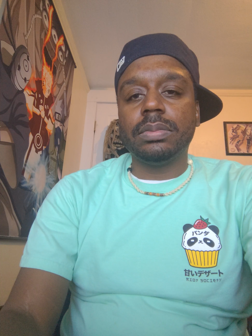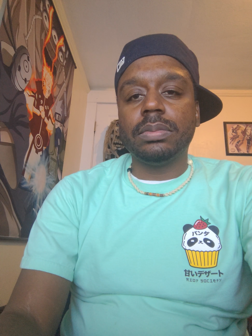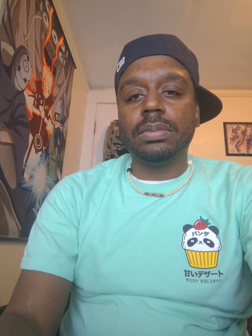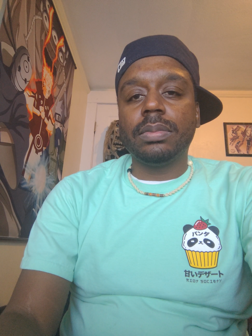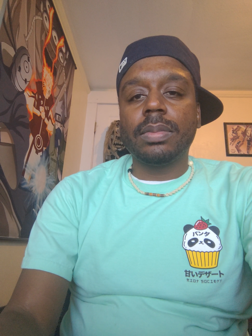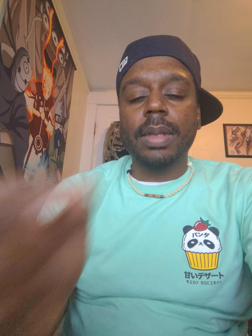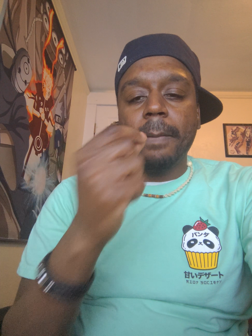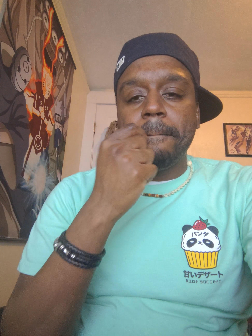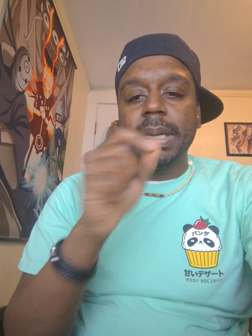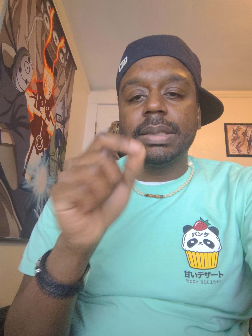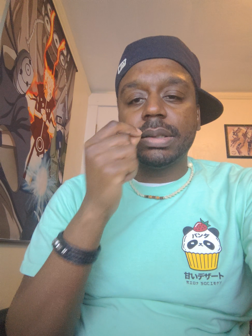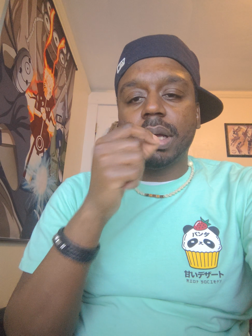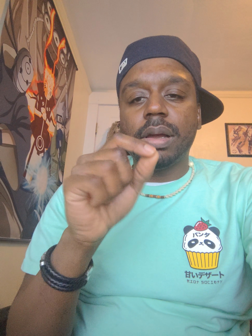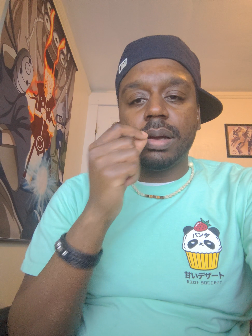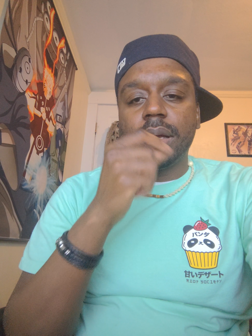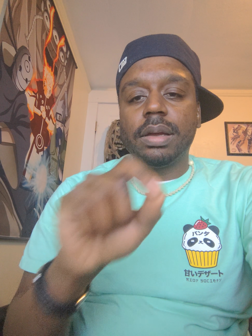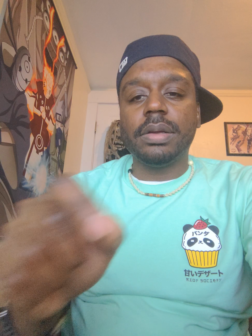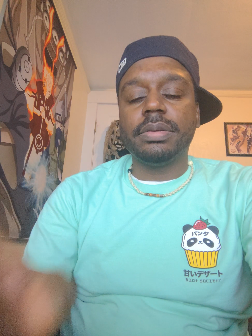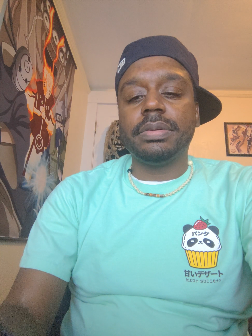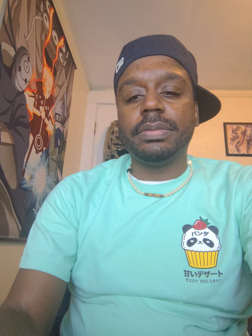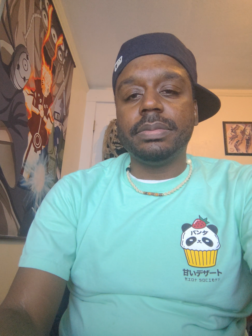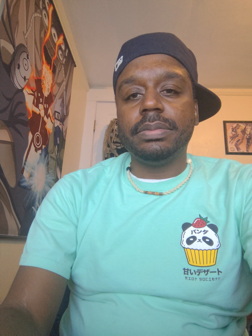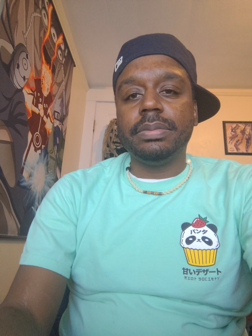pencil